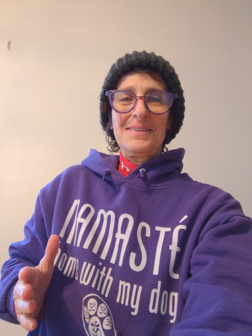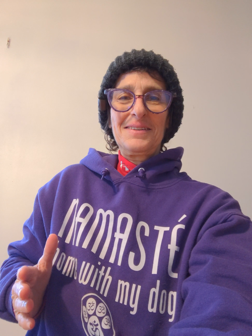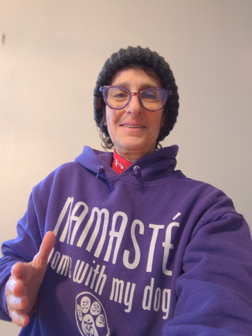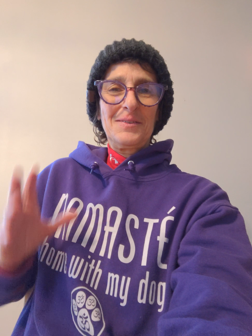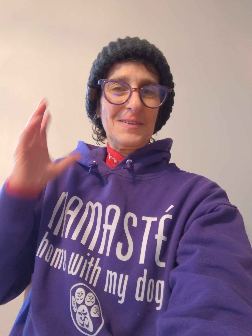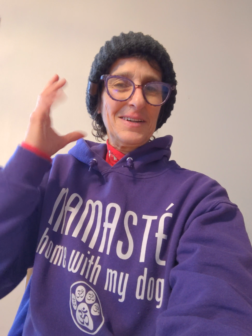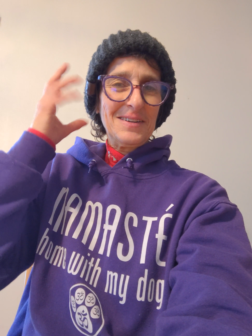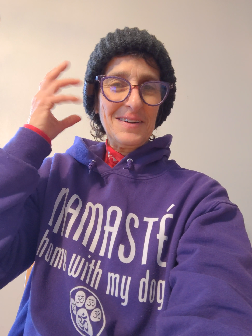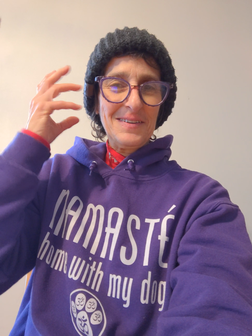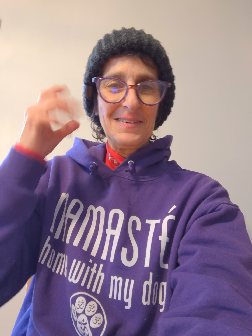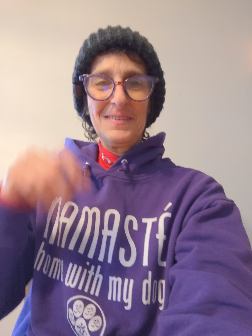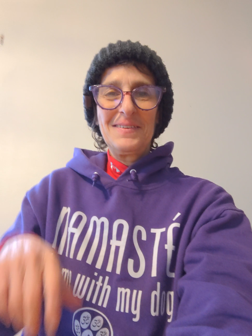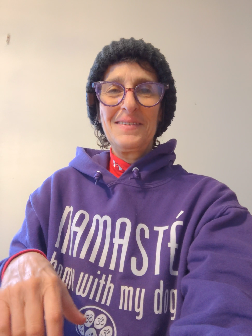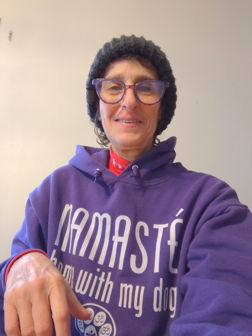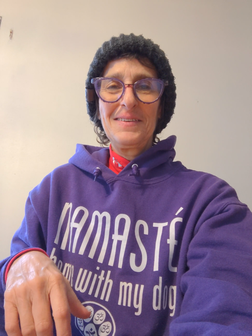radio